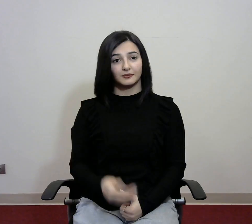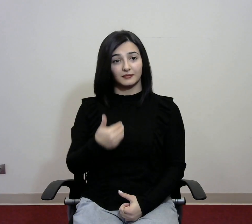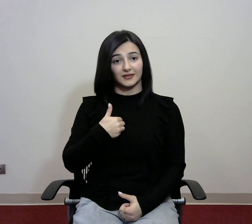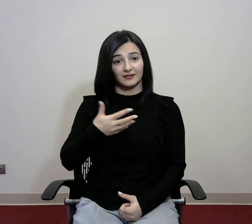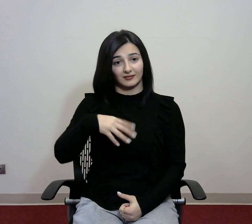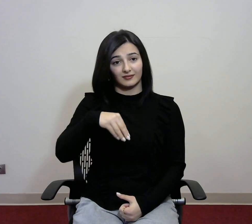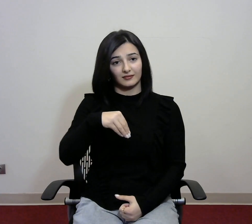biz